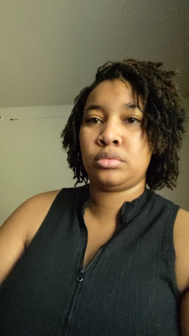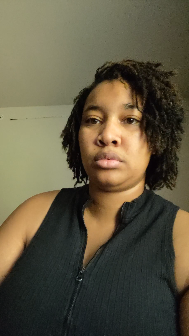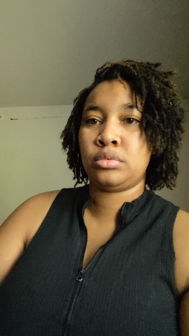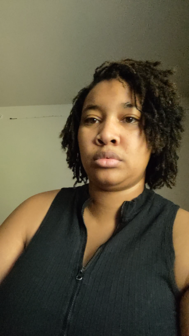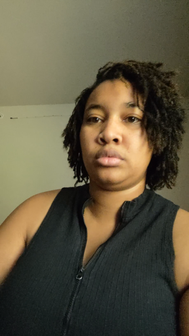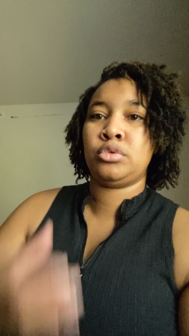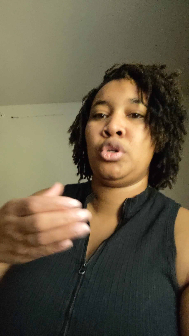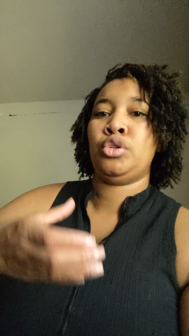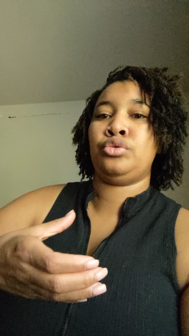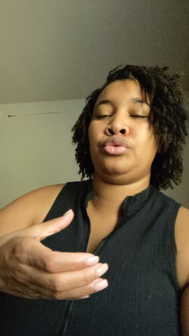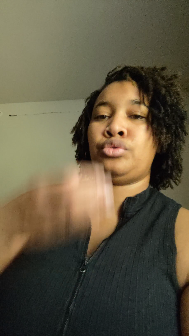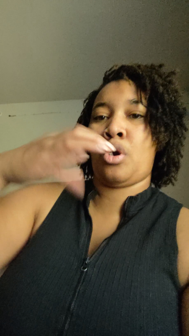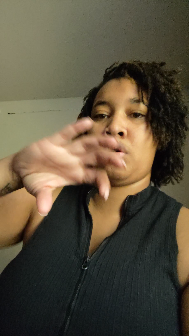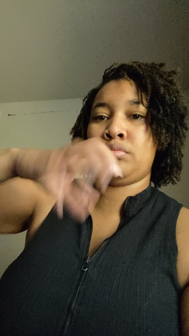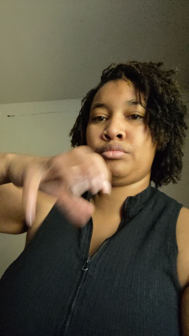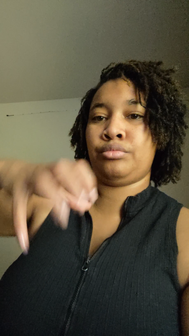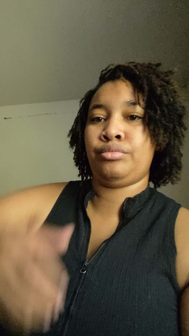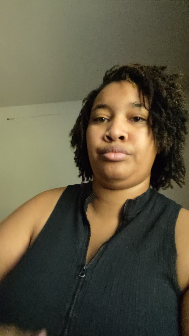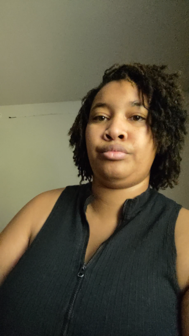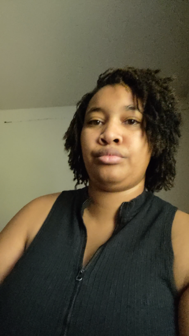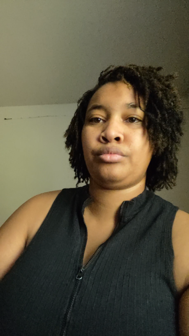jar